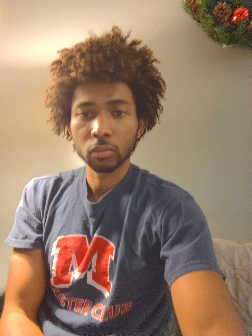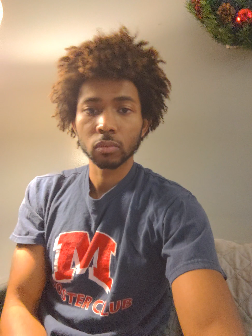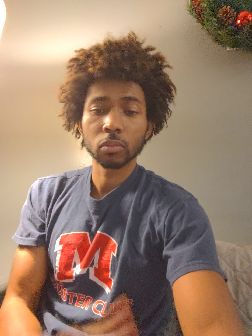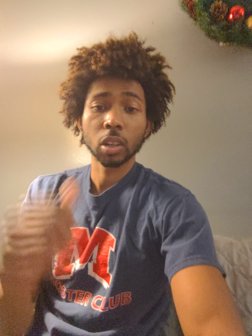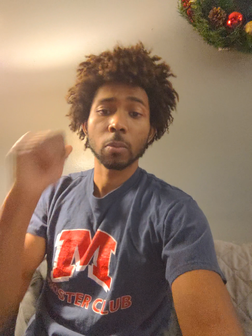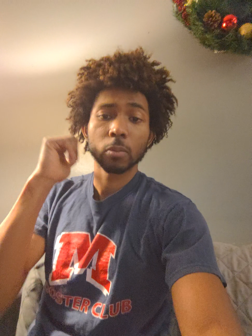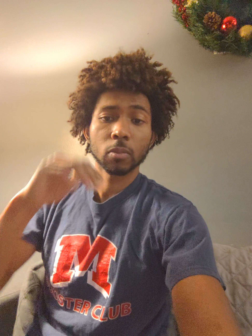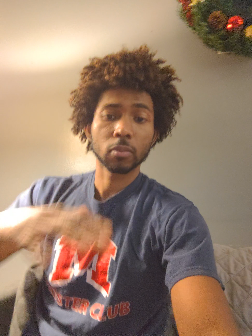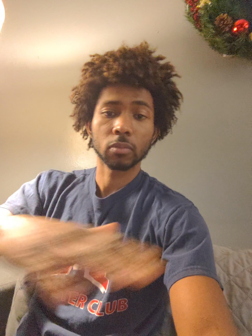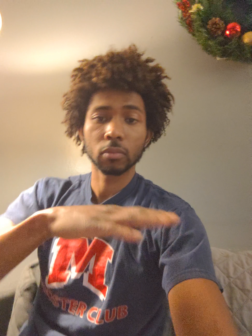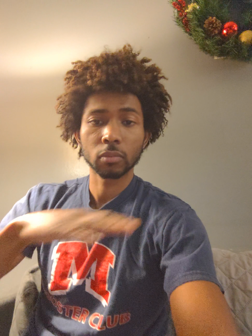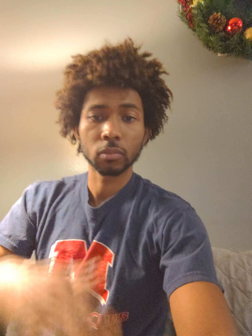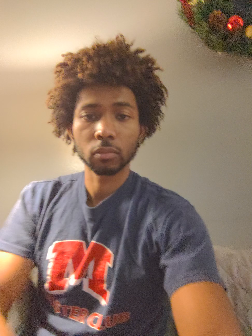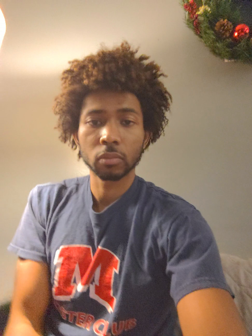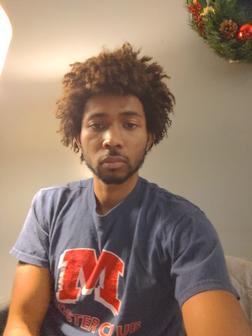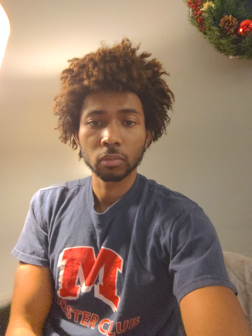backyard